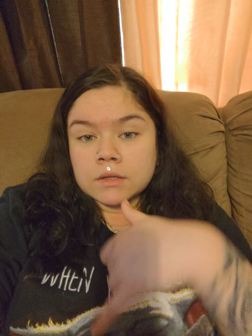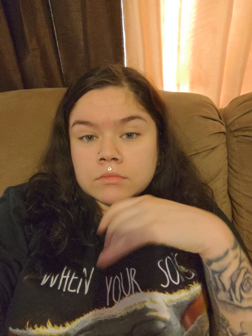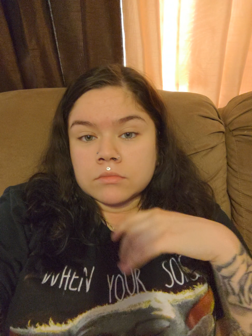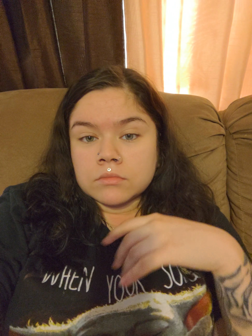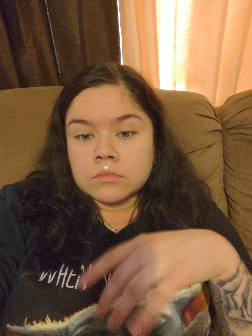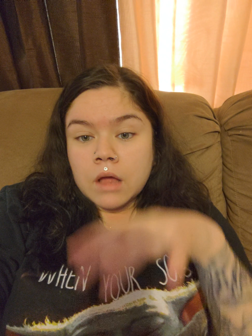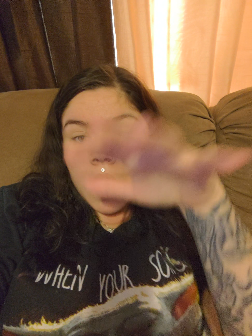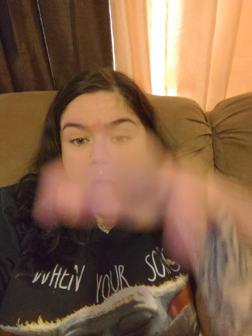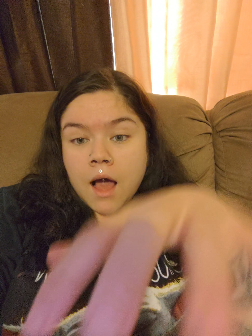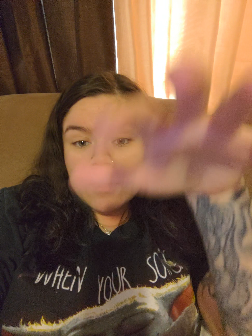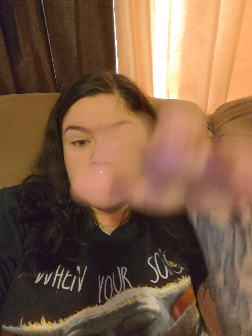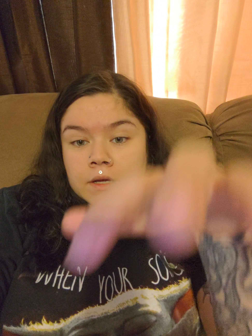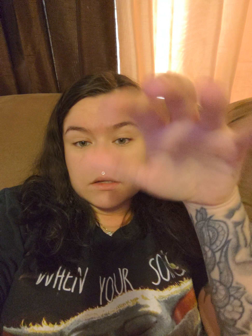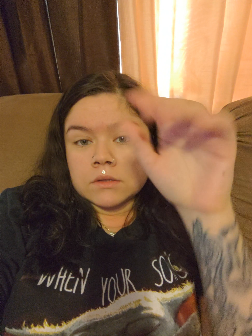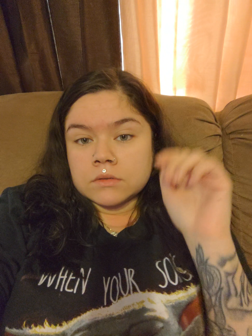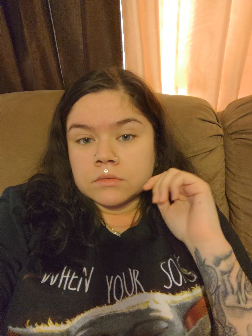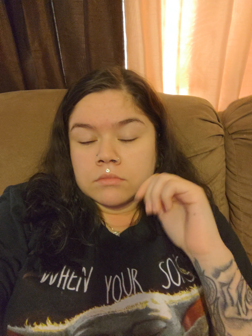alligator